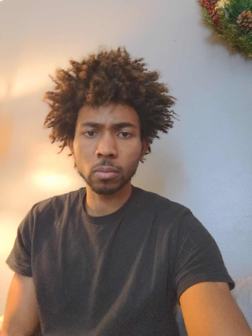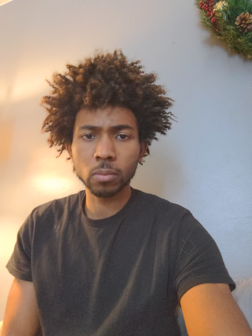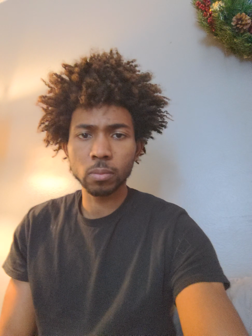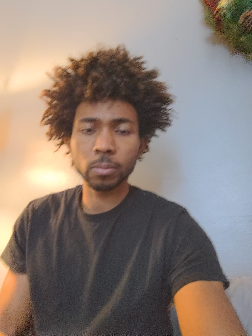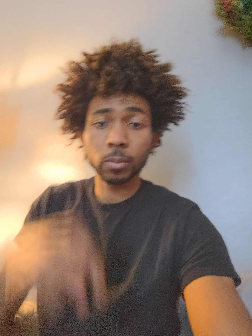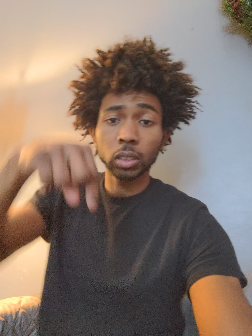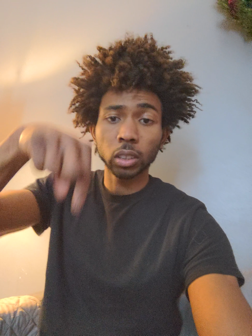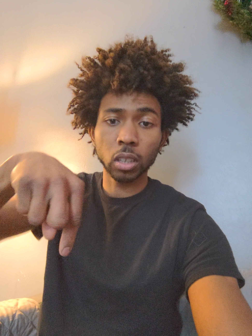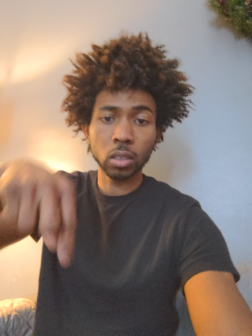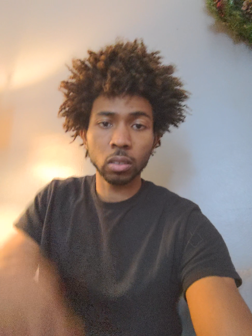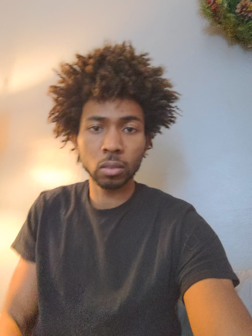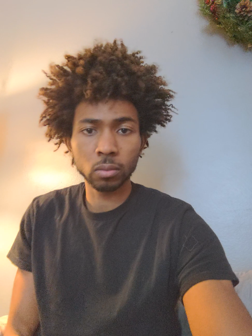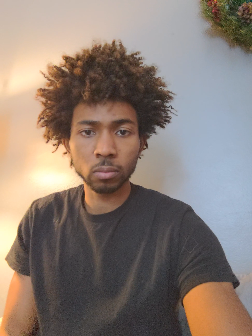down